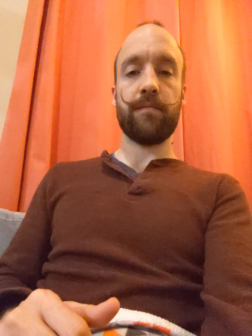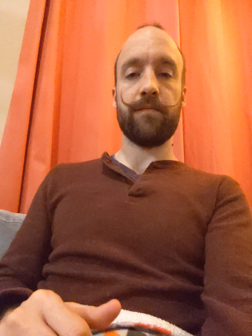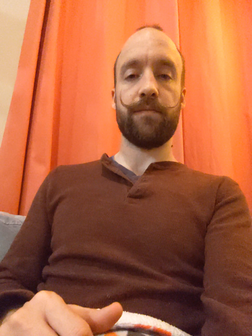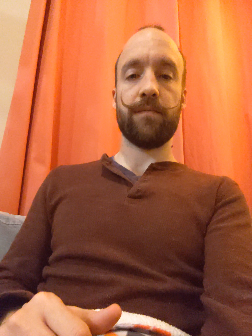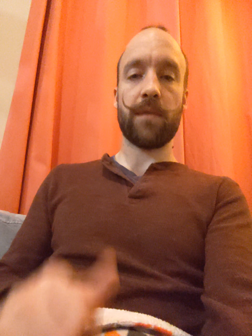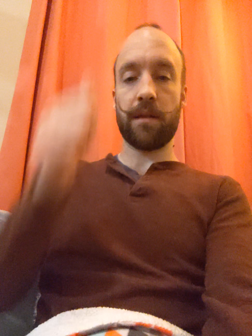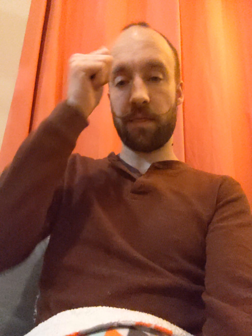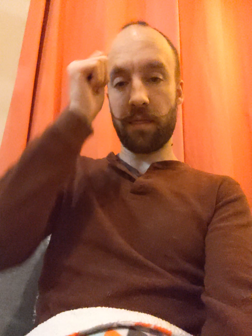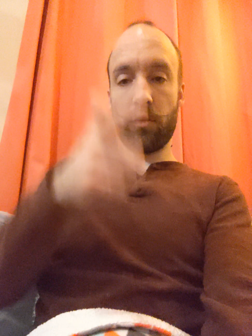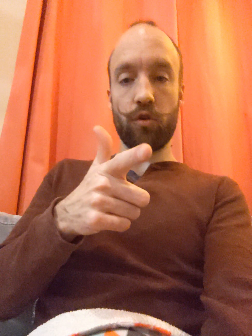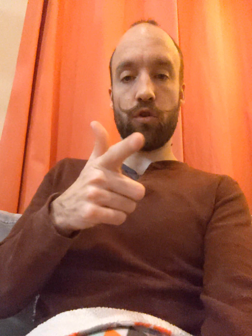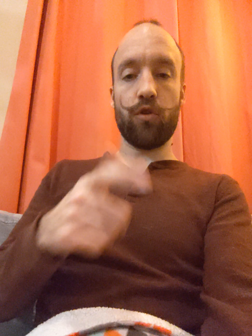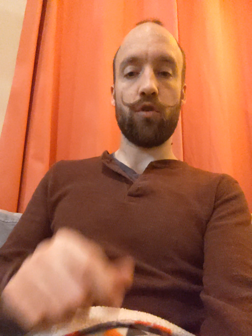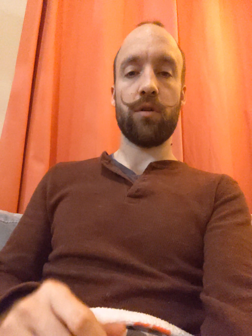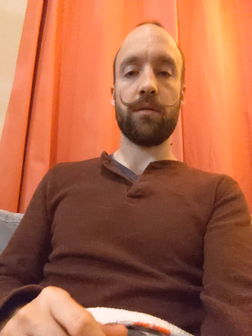brother